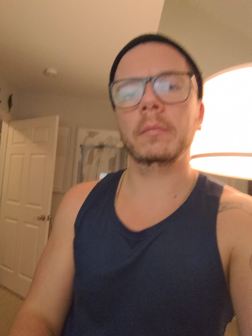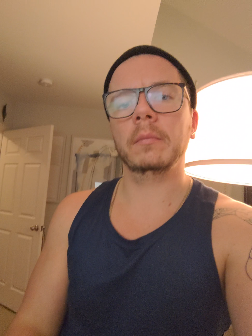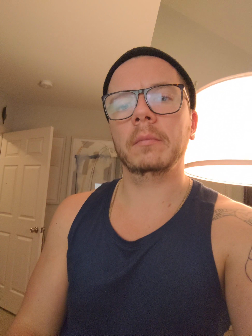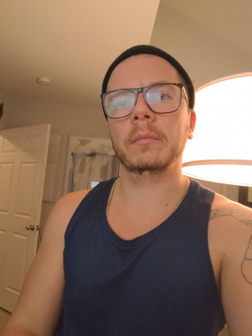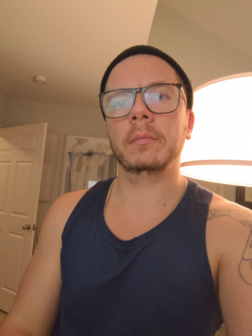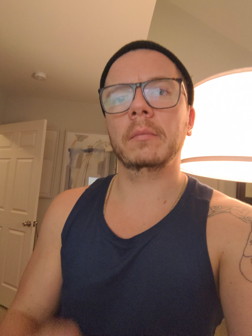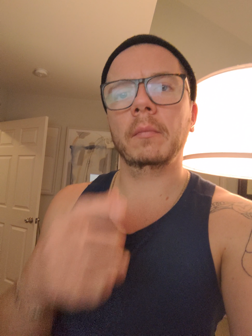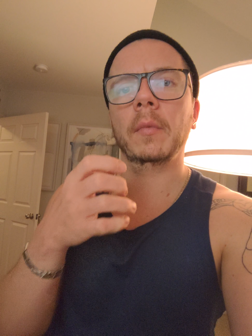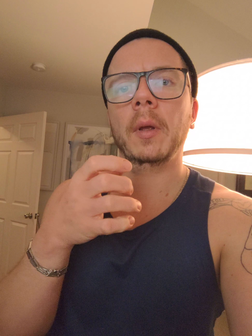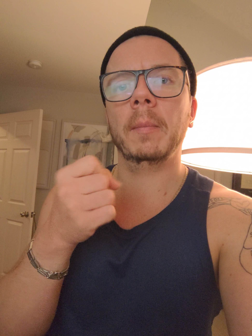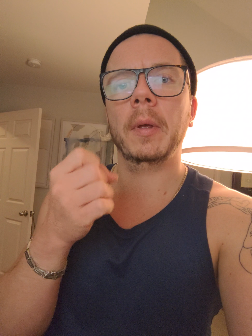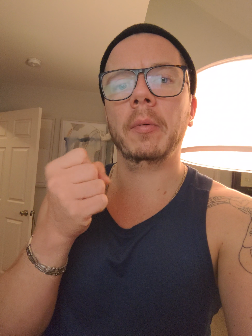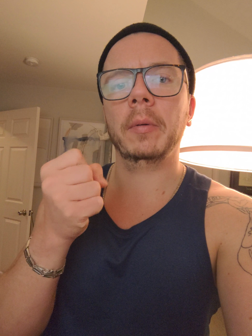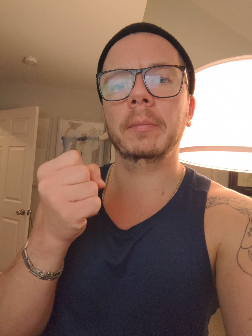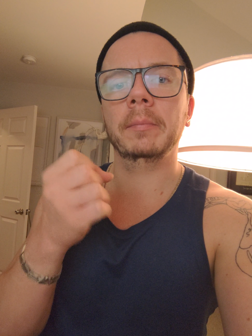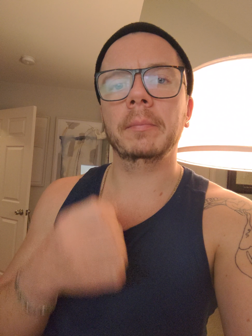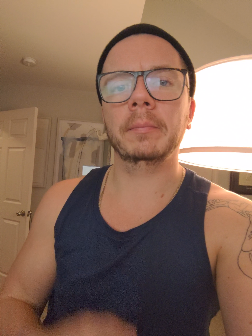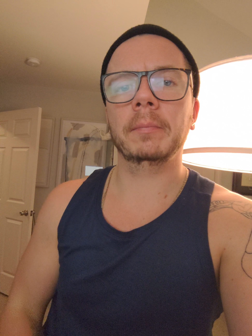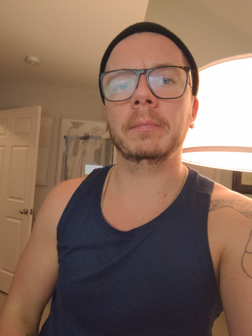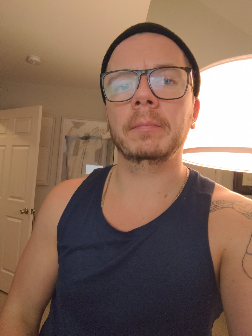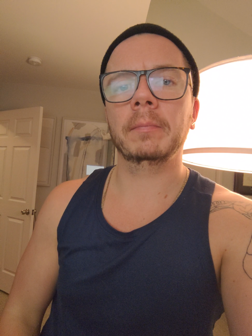milk